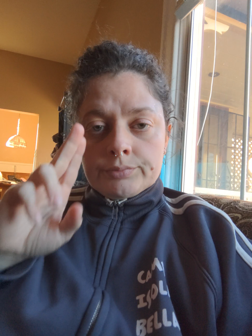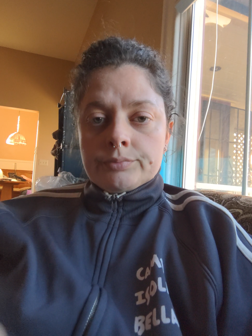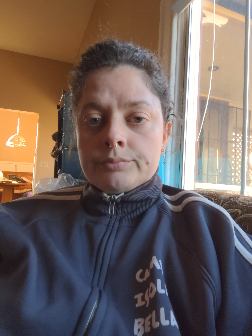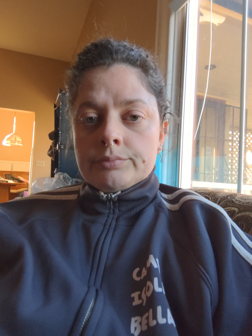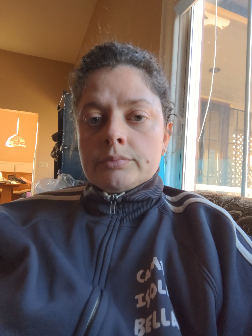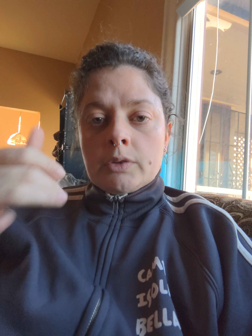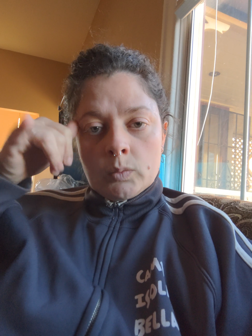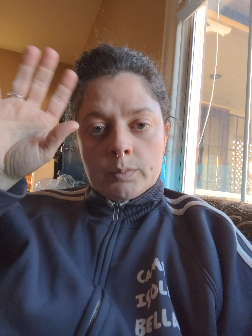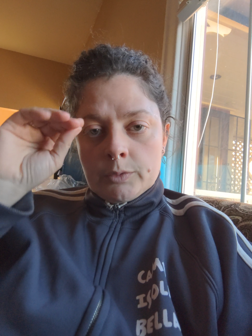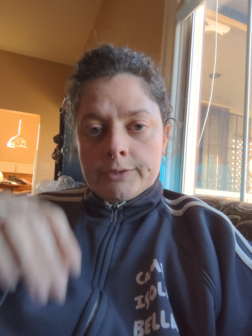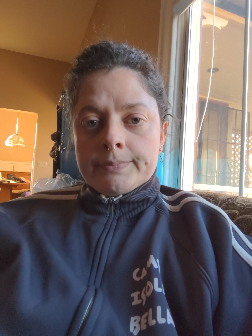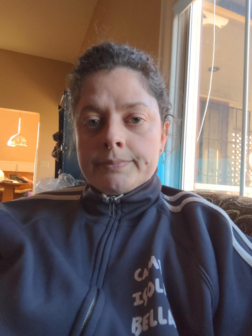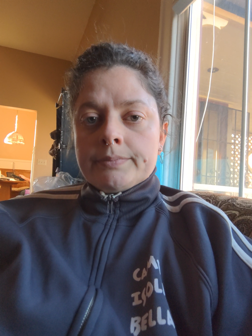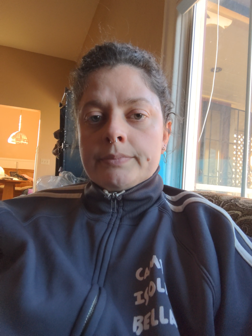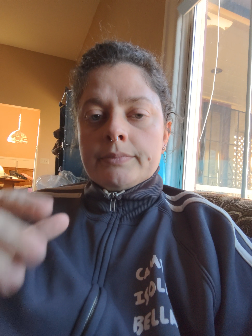cowboy